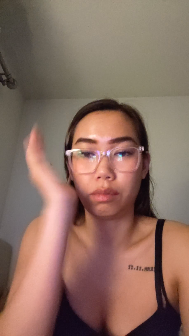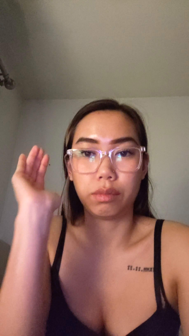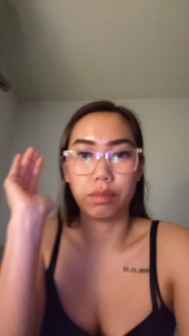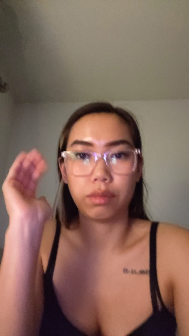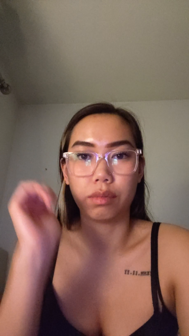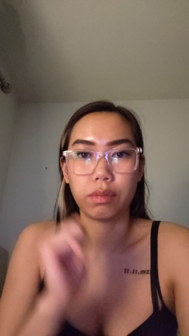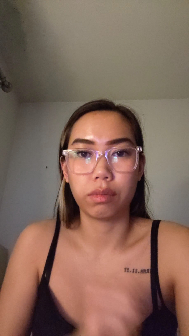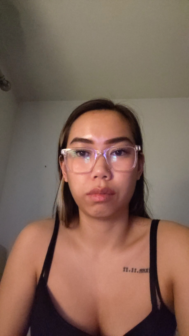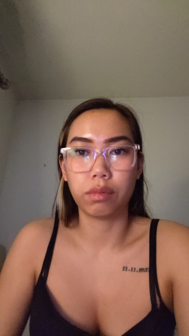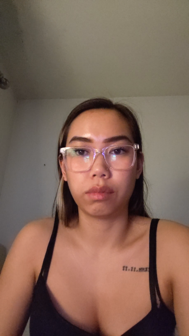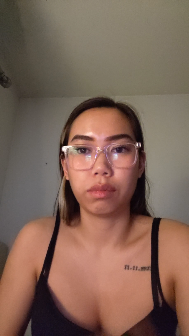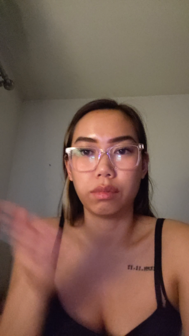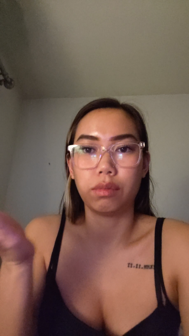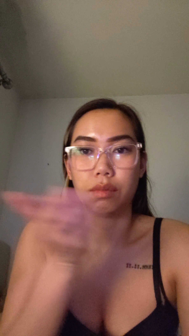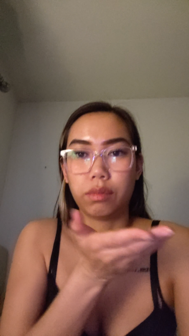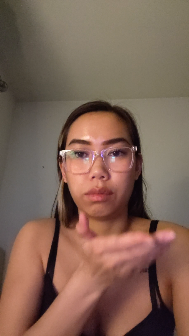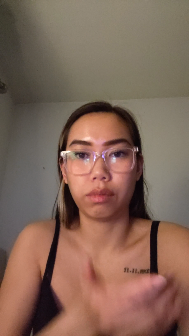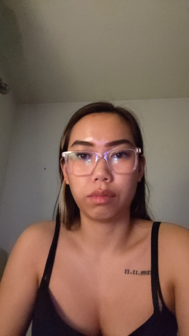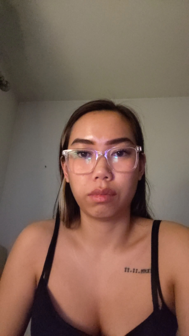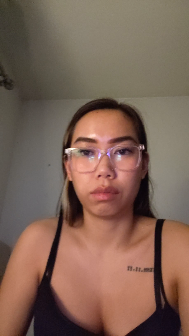bring